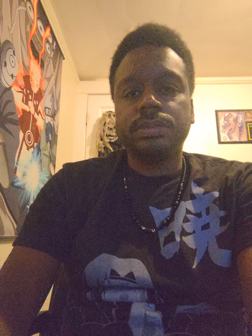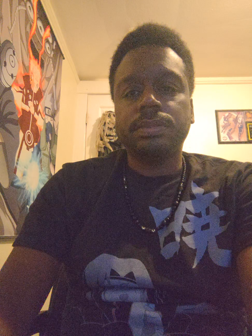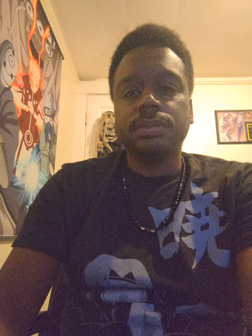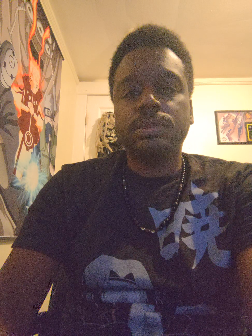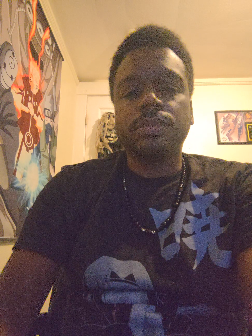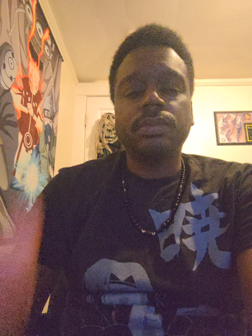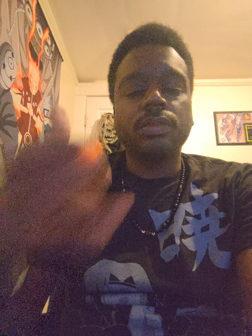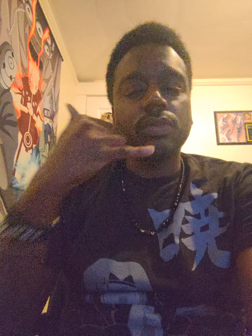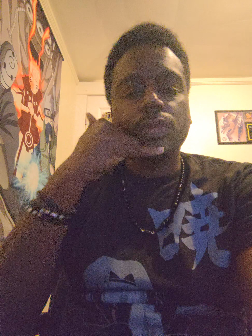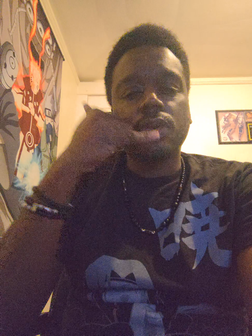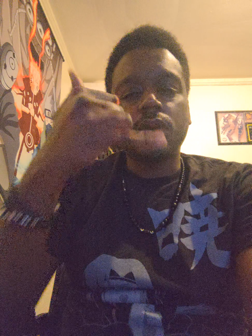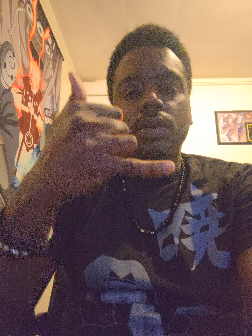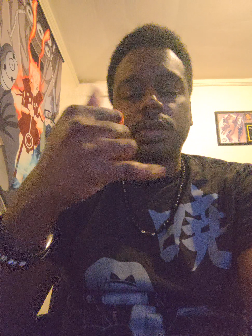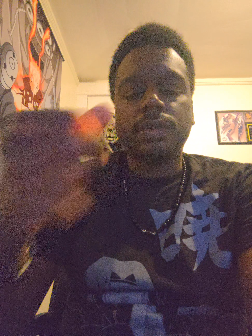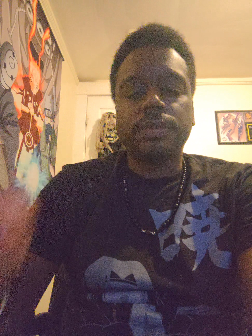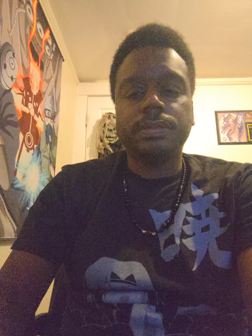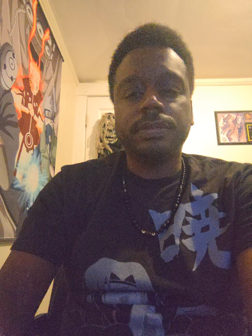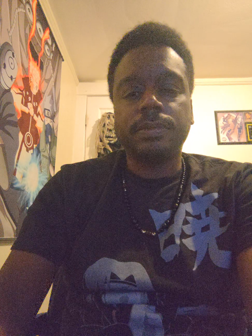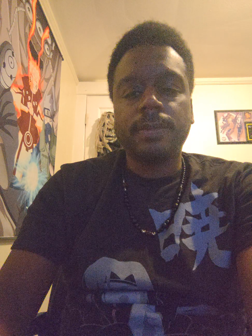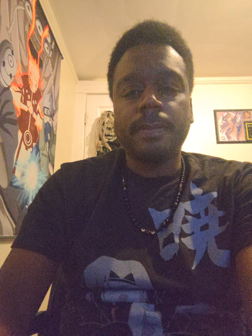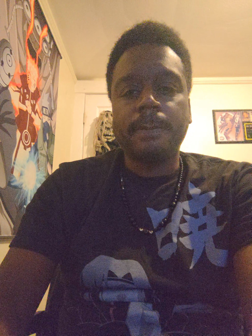call on the phone